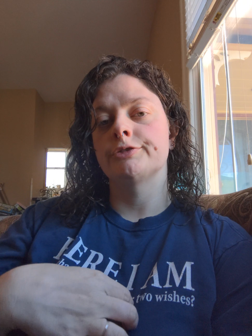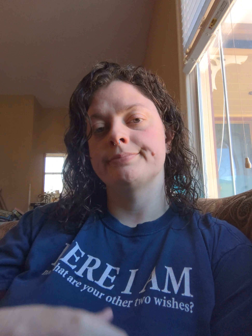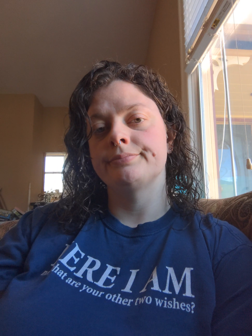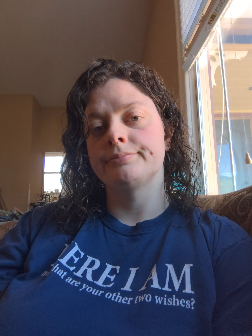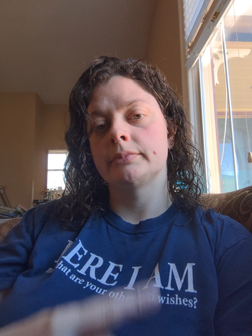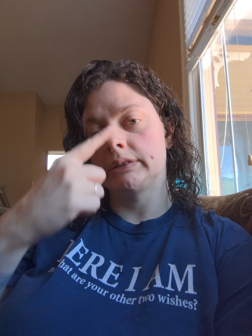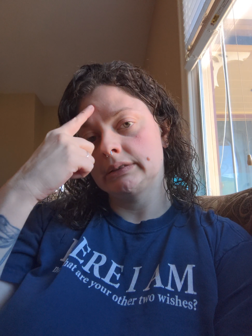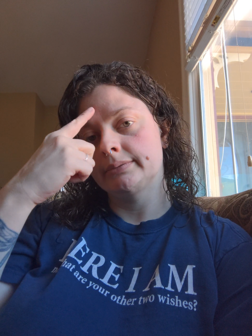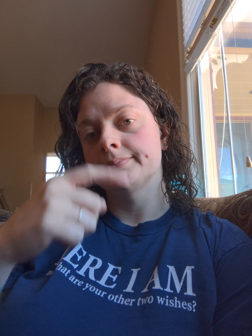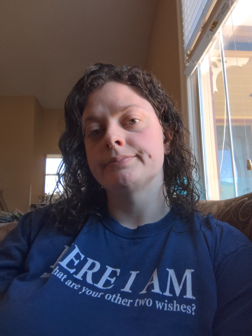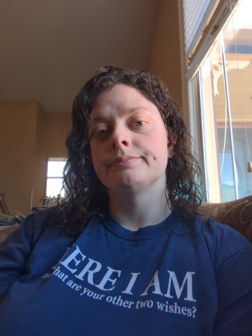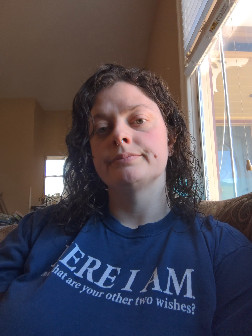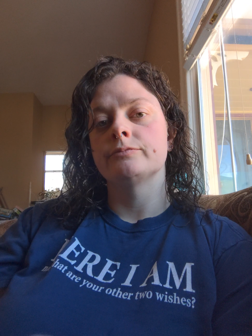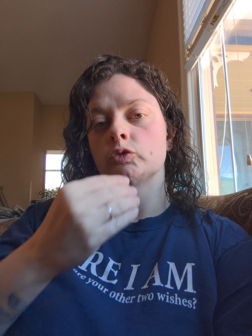think